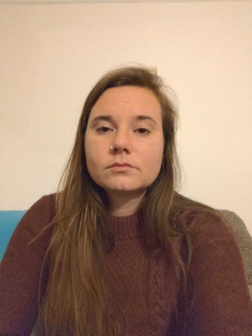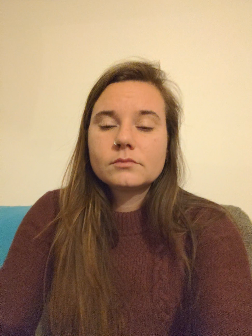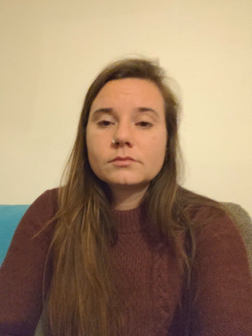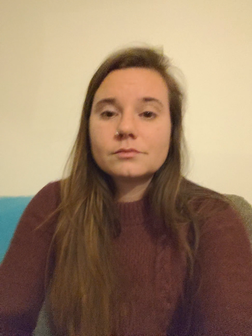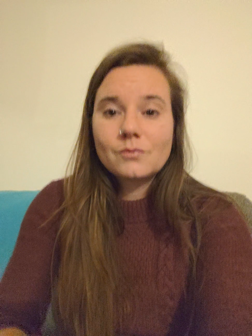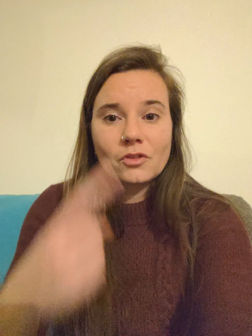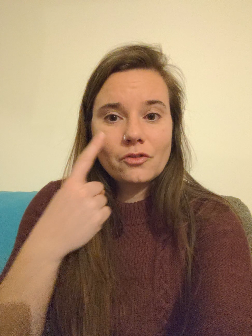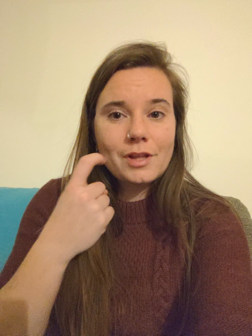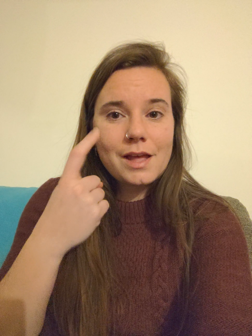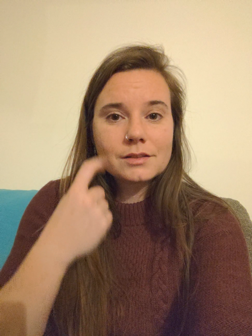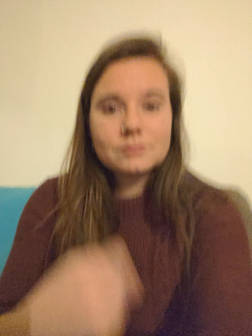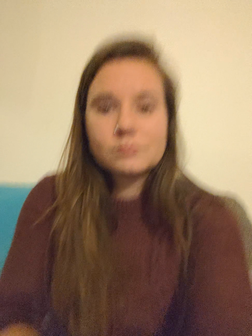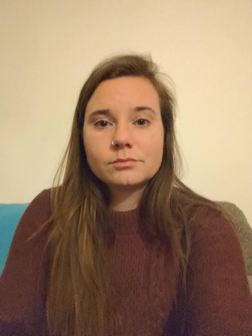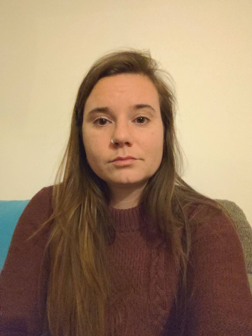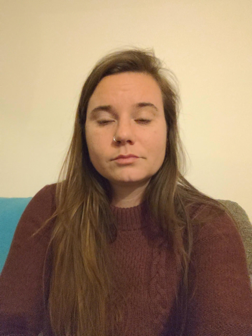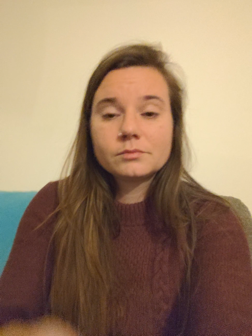cry